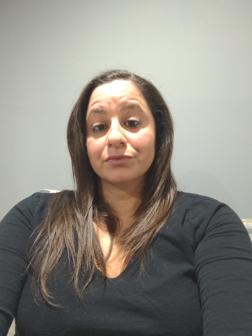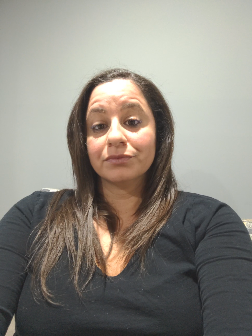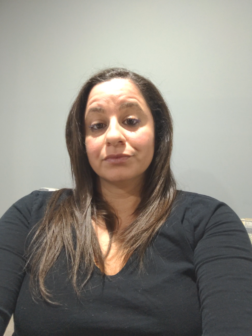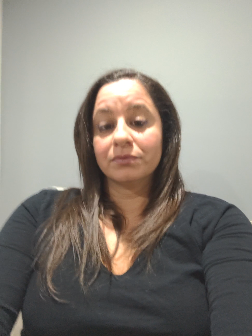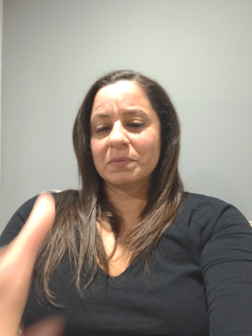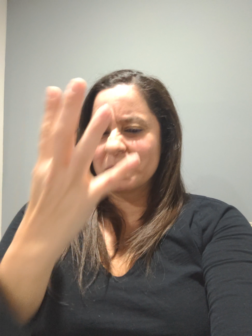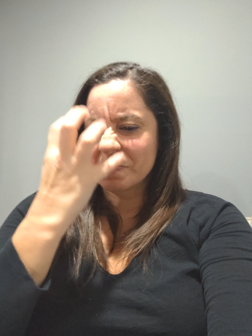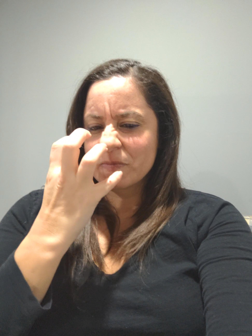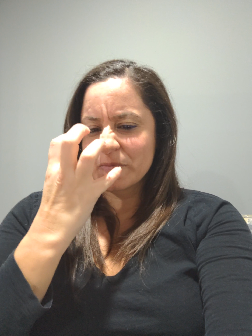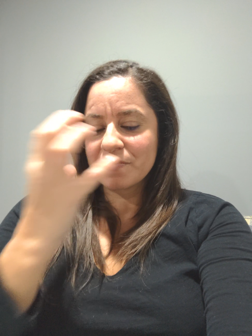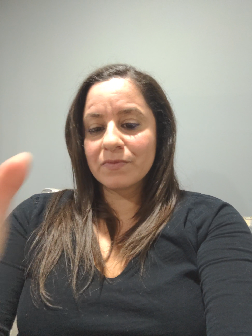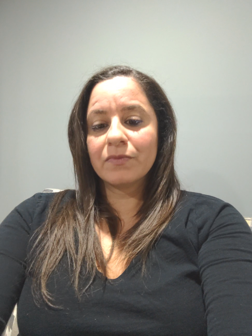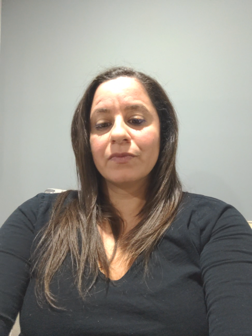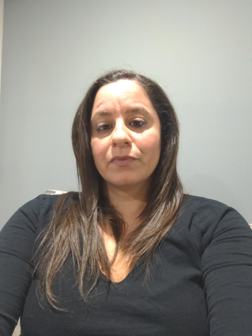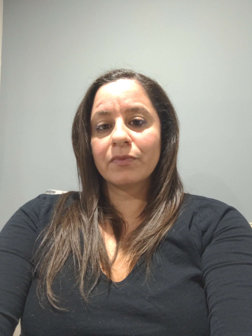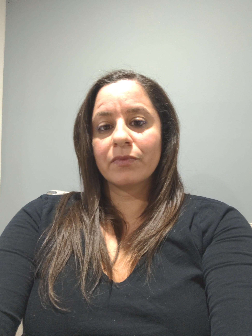mad